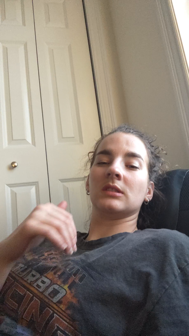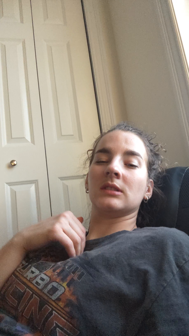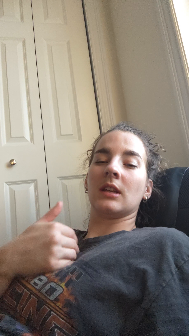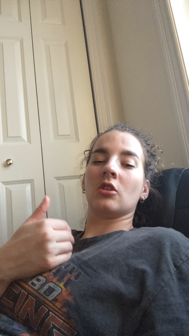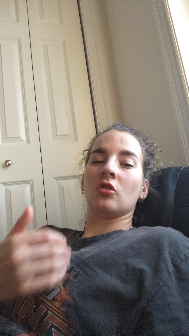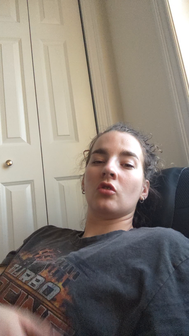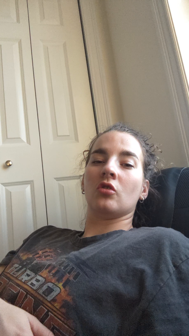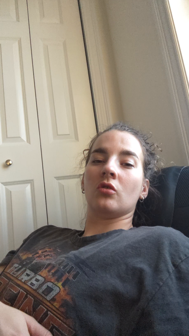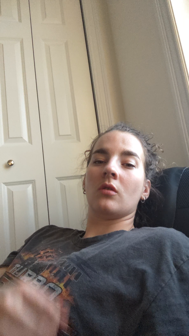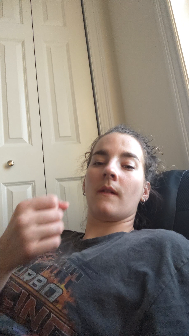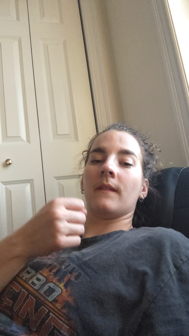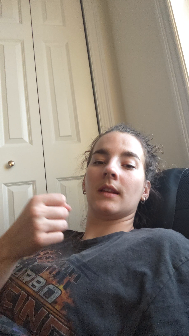coffee